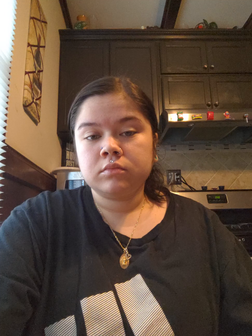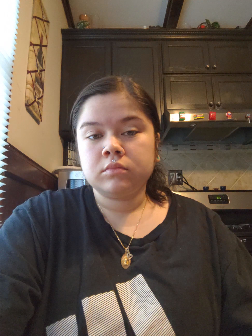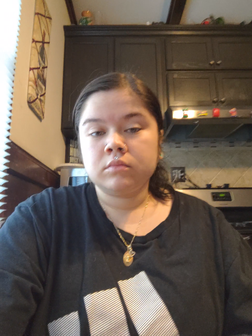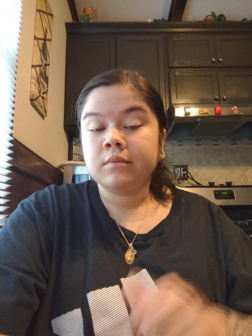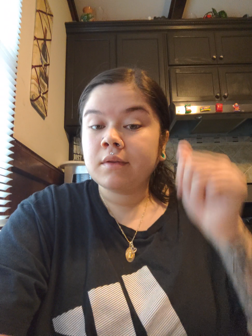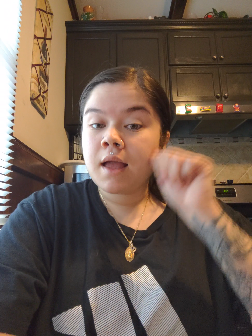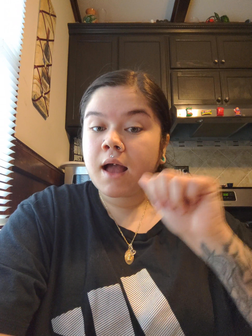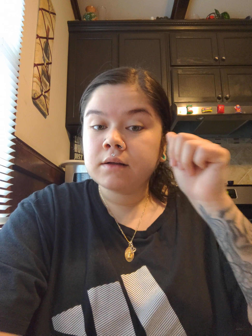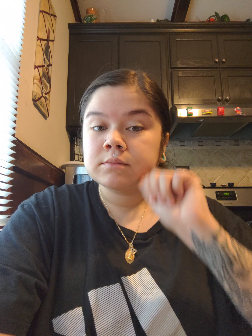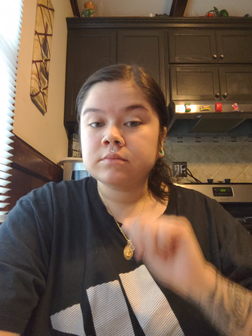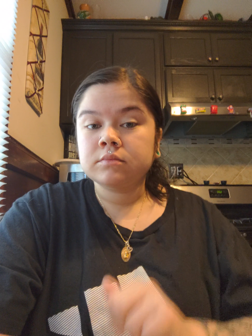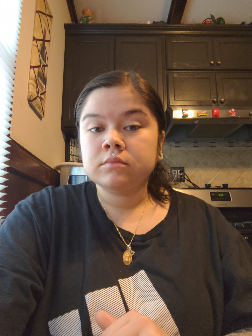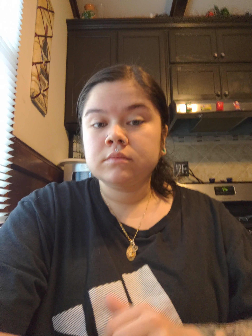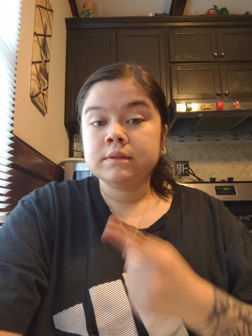aunt